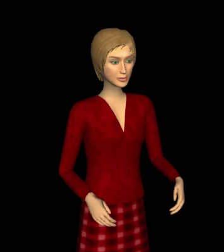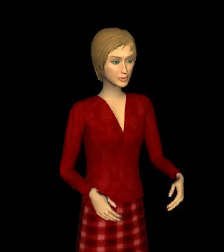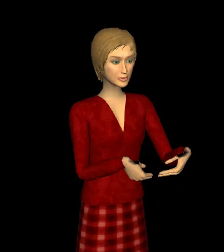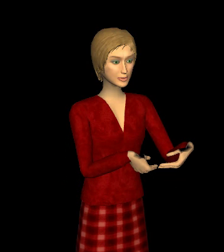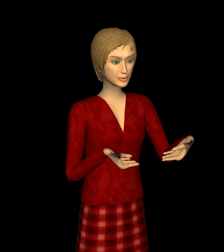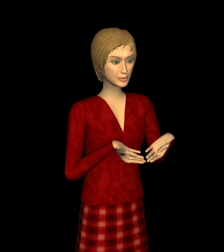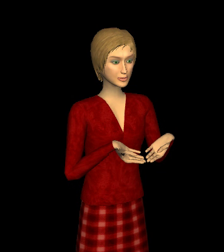طبق